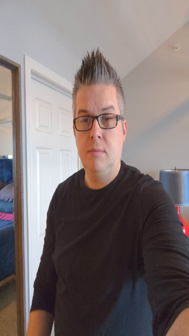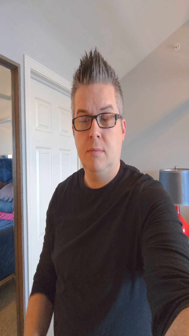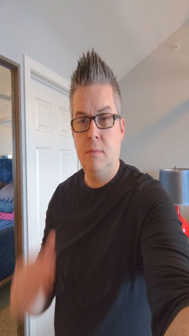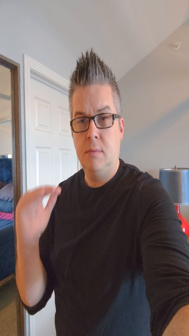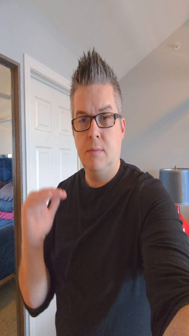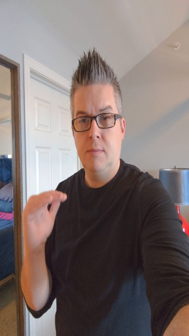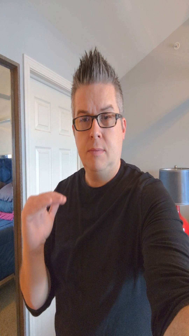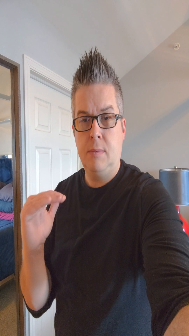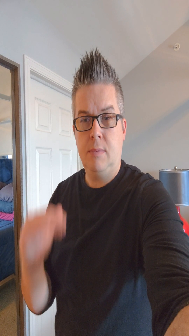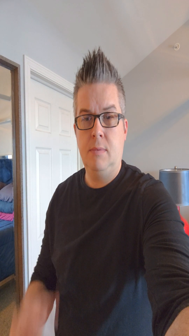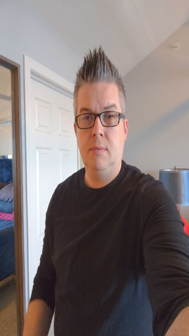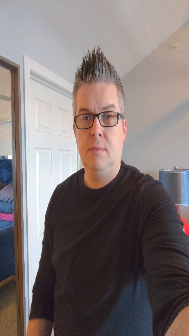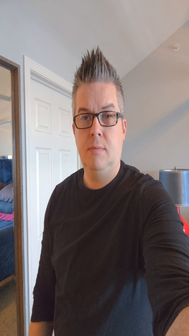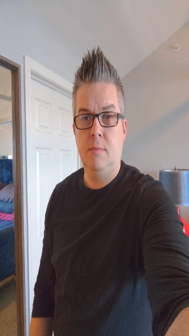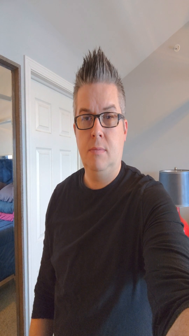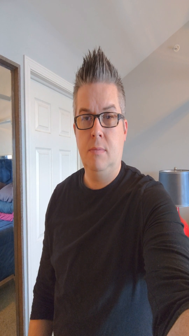child